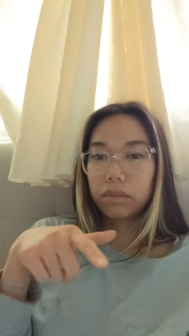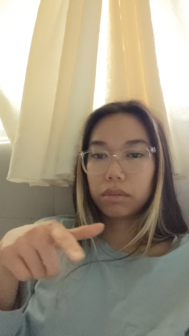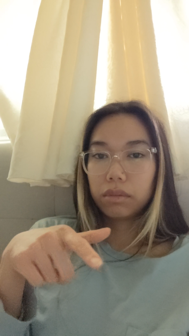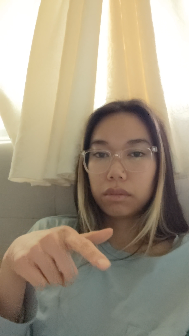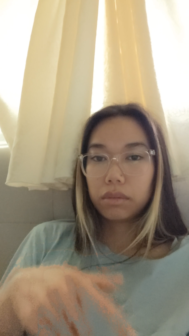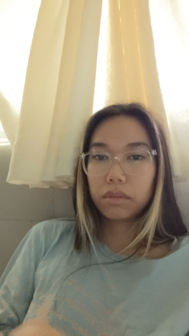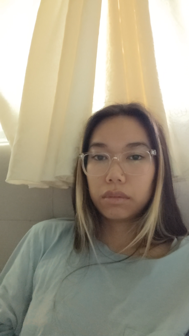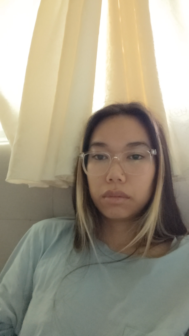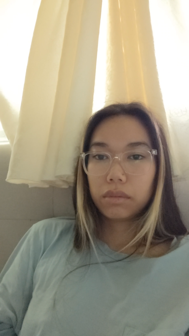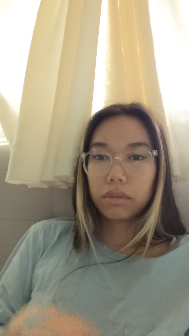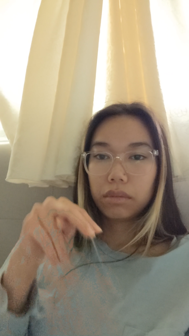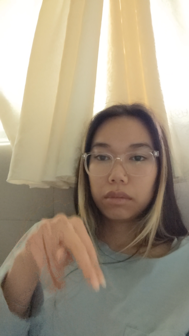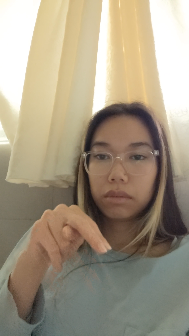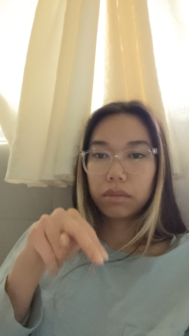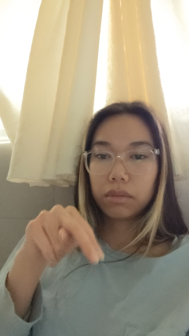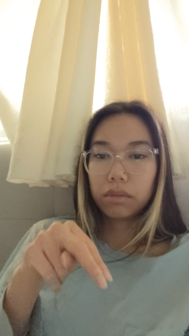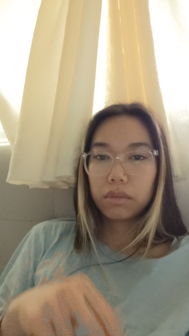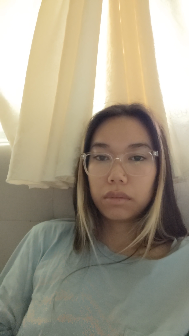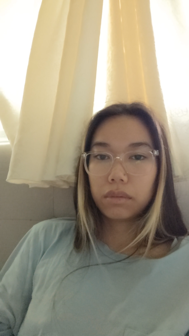nurse